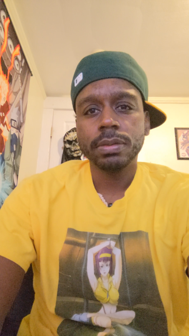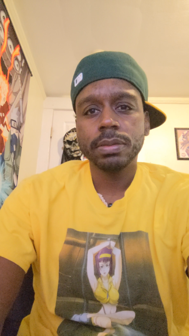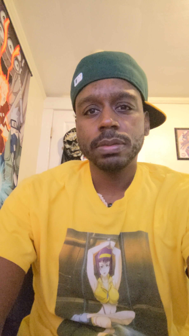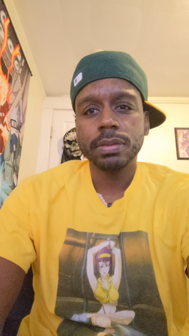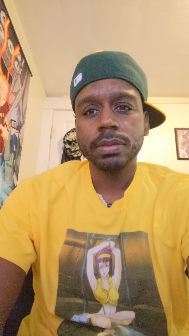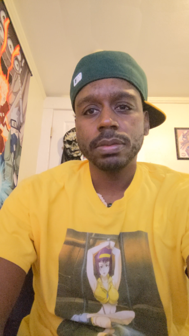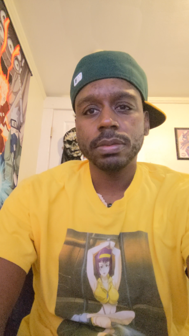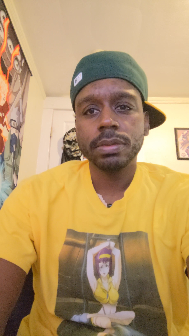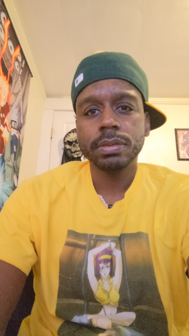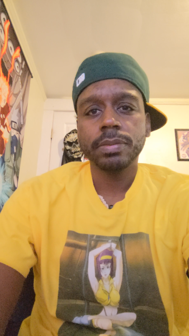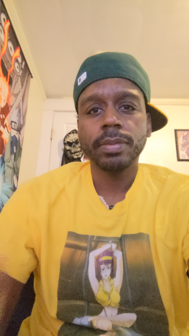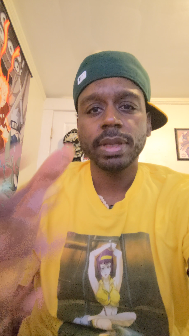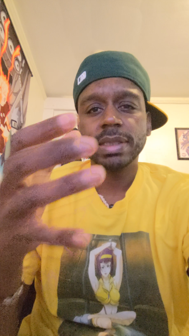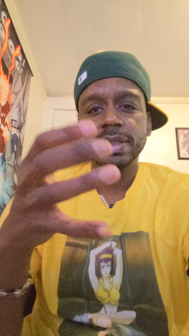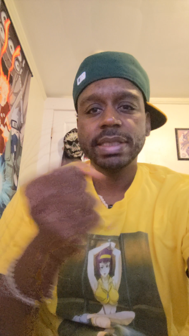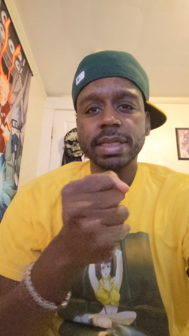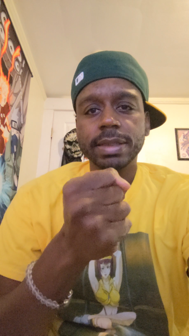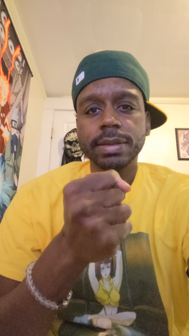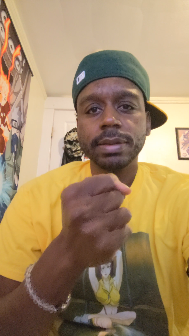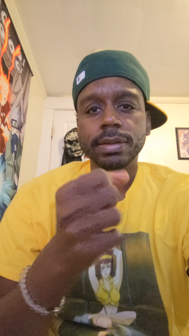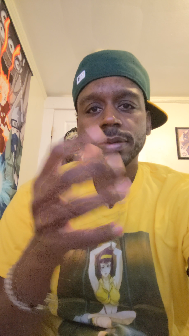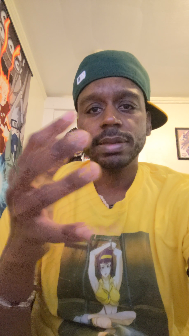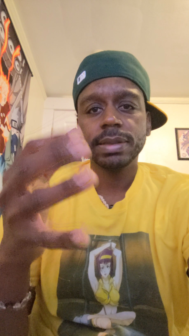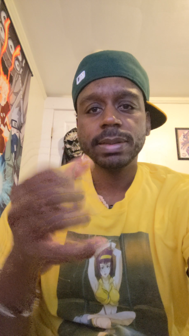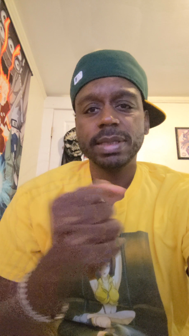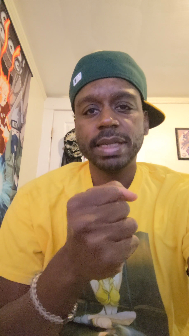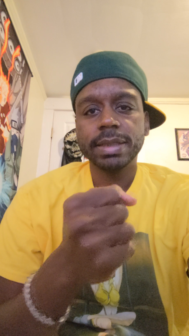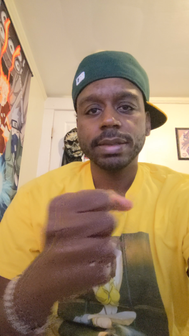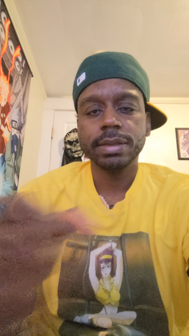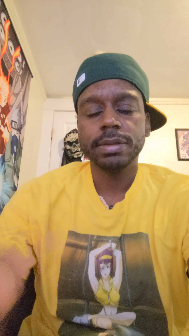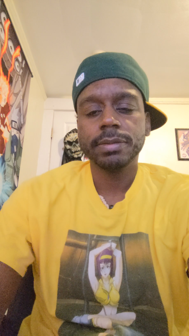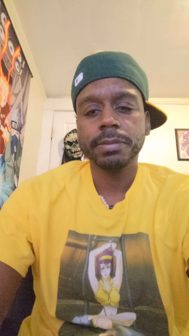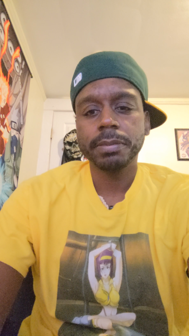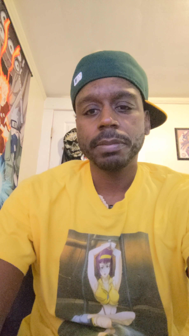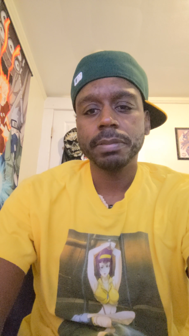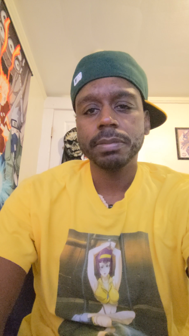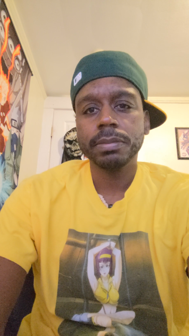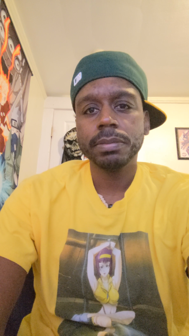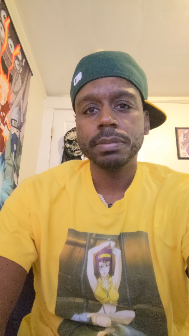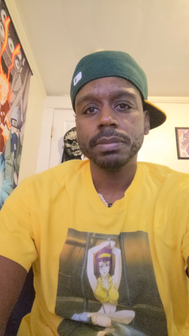get